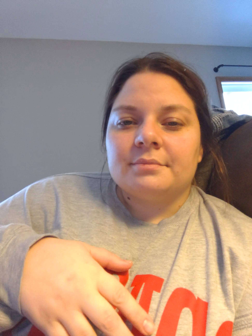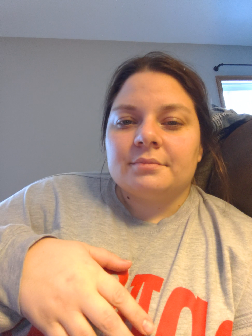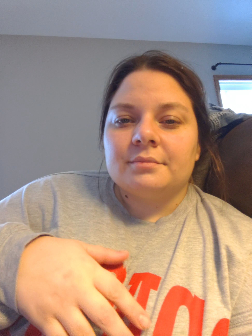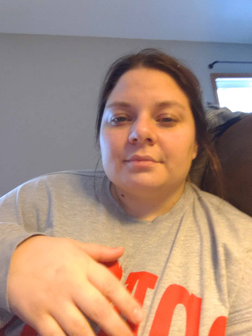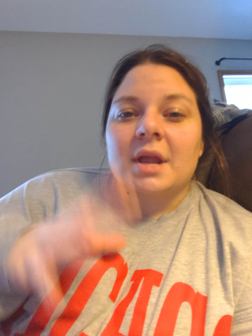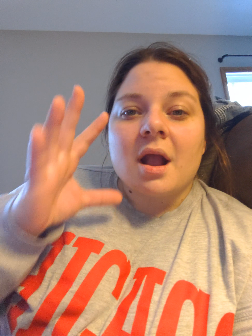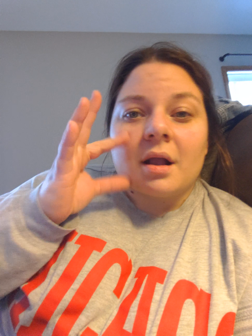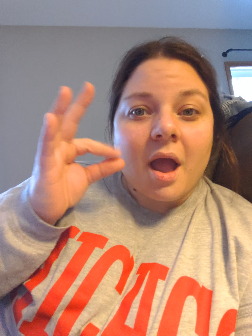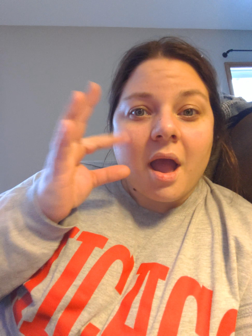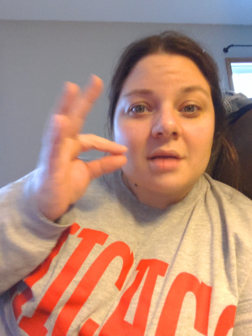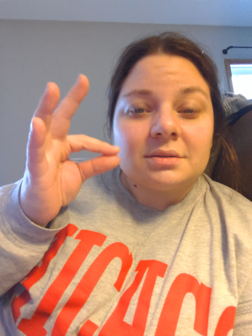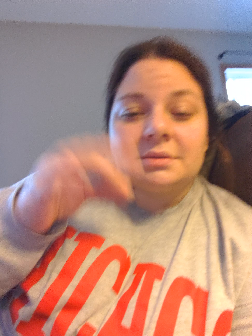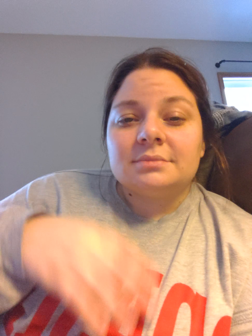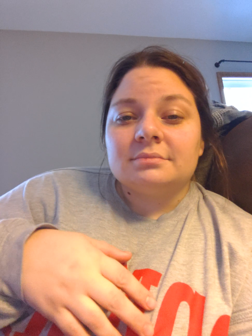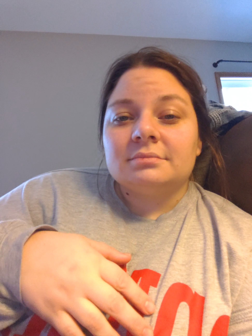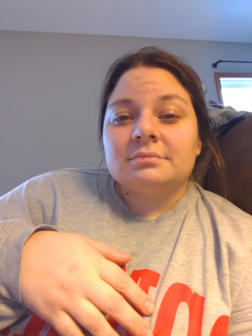cat